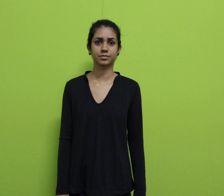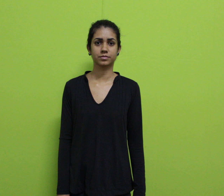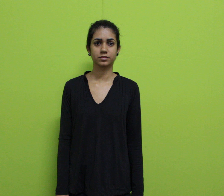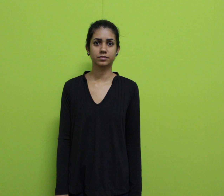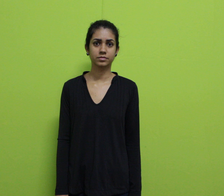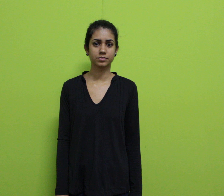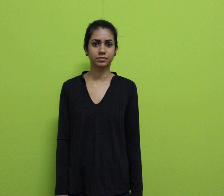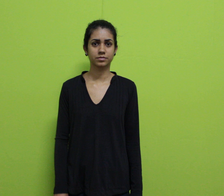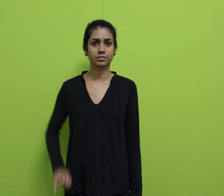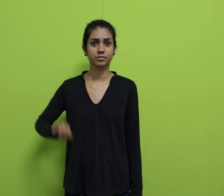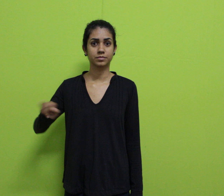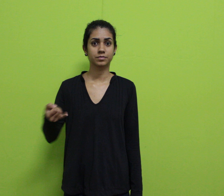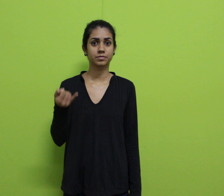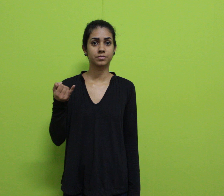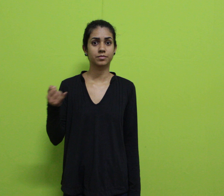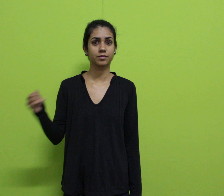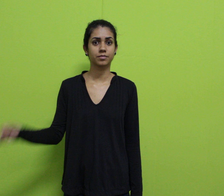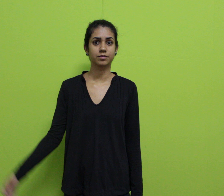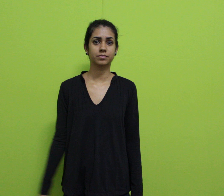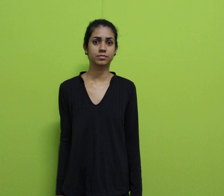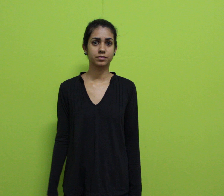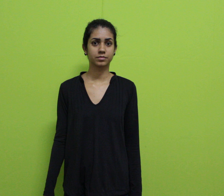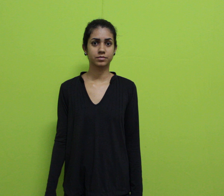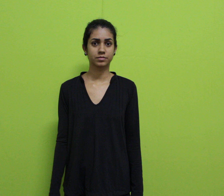aproveitar